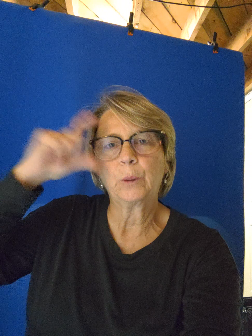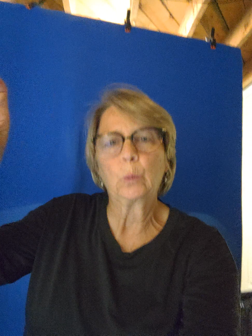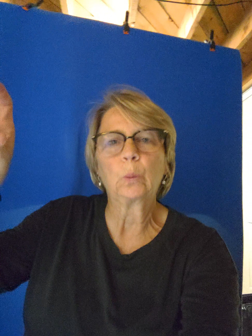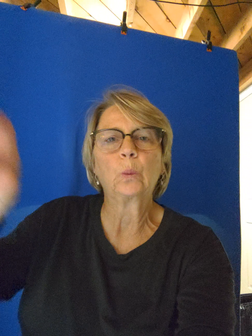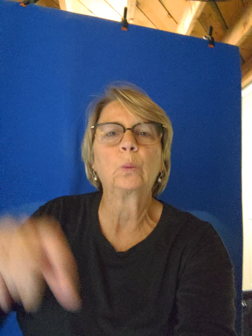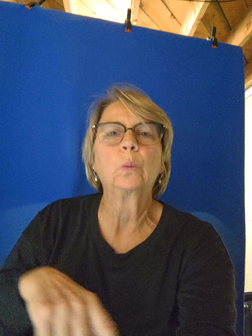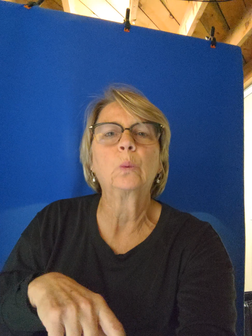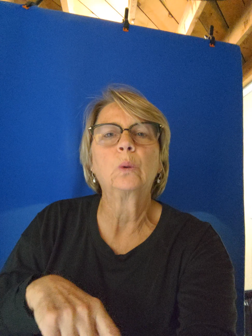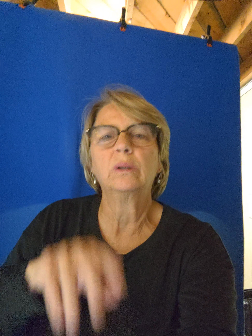moon